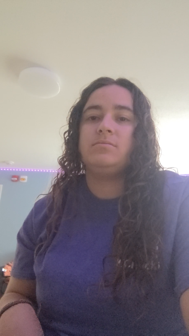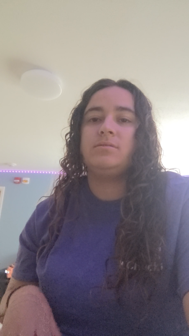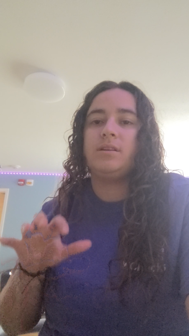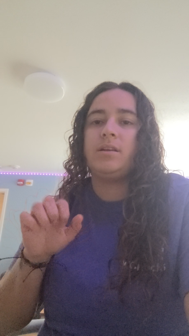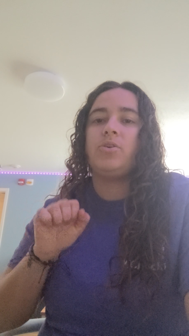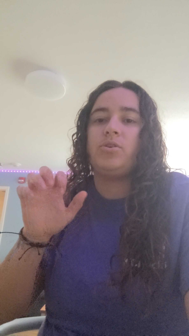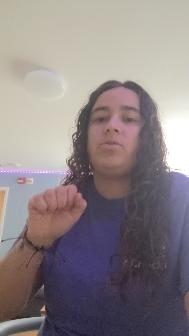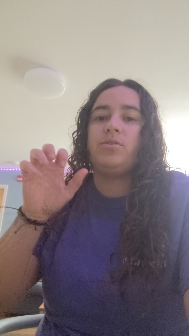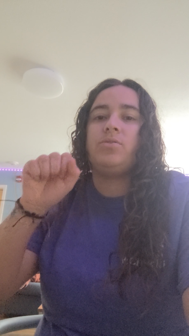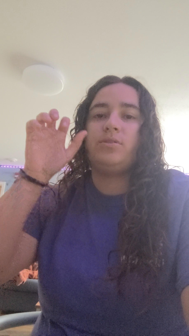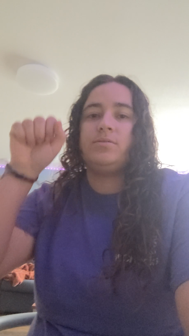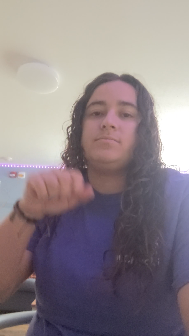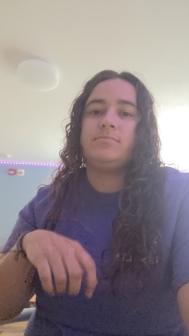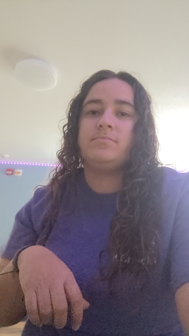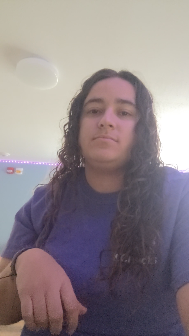ladder